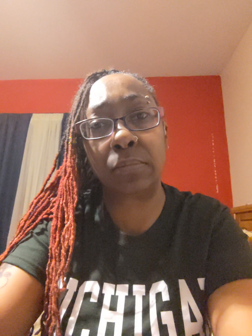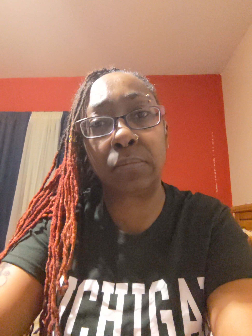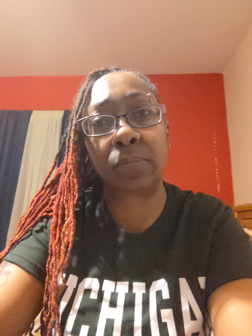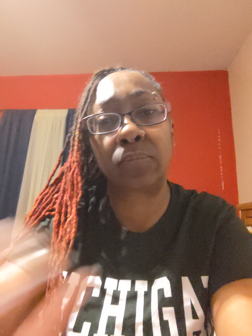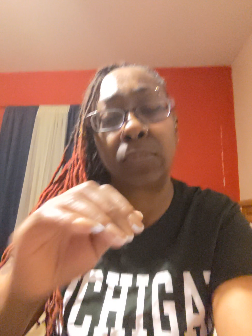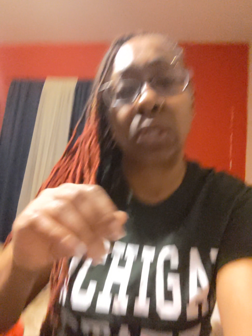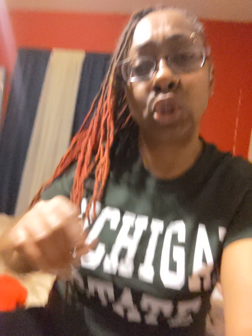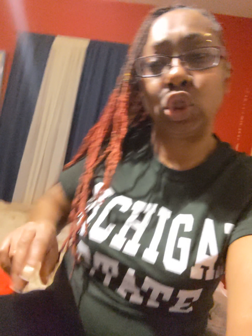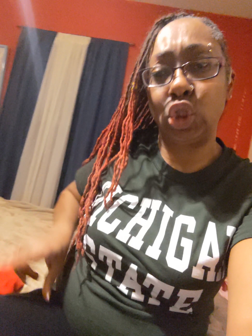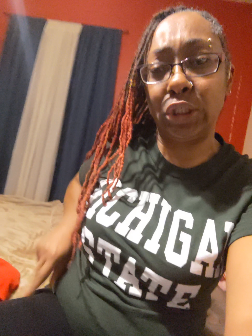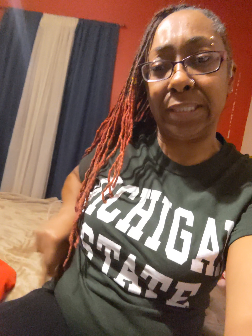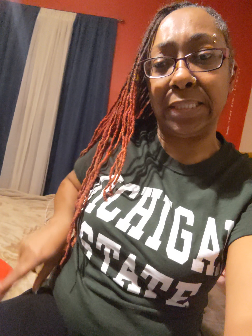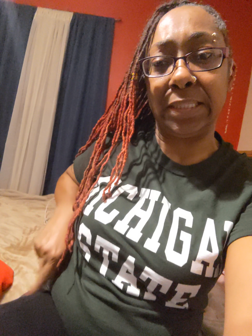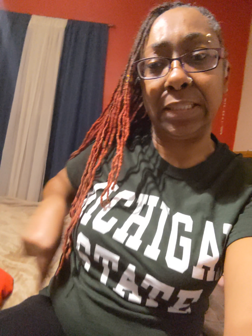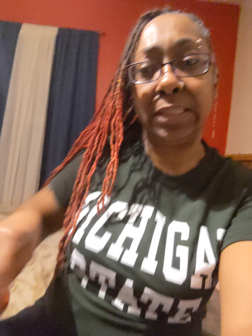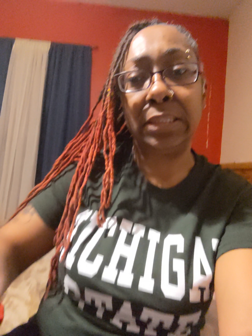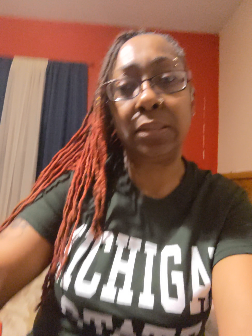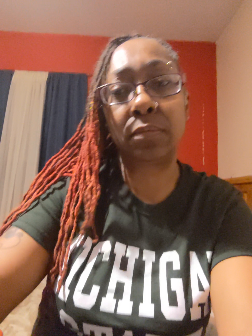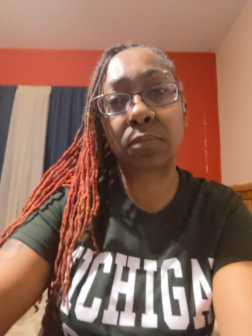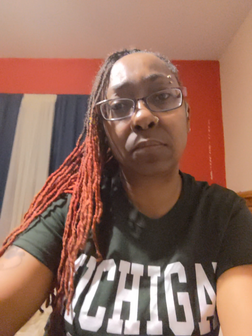jeans